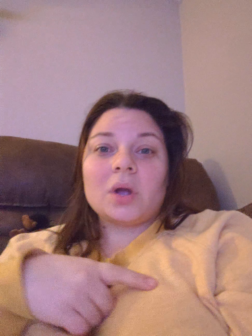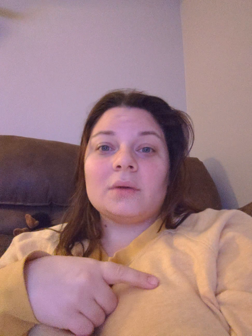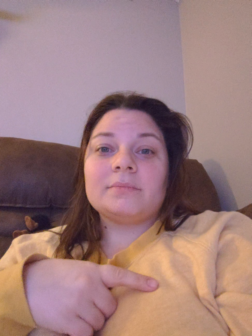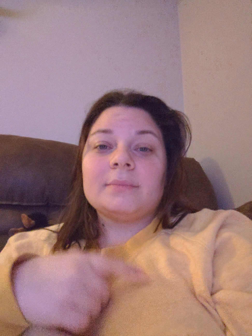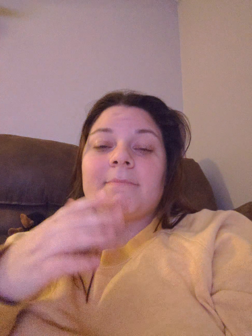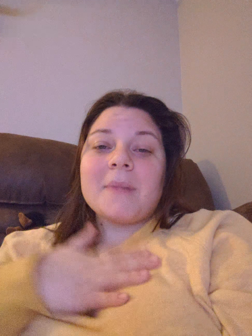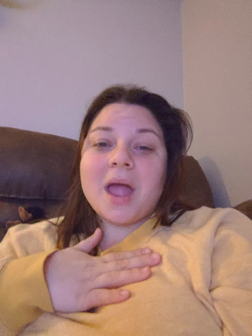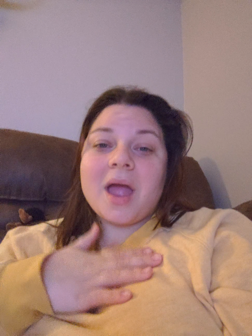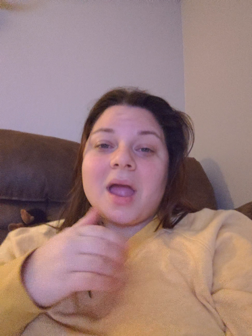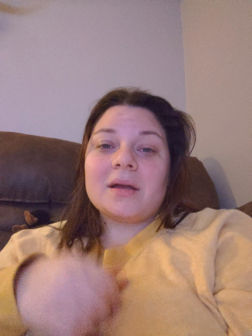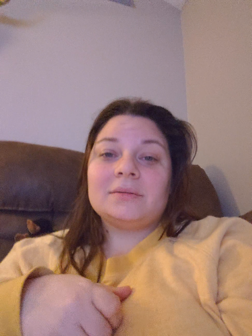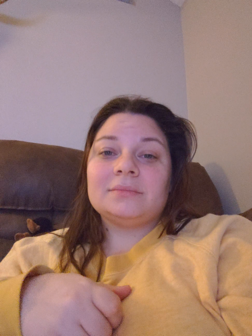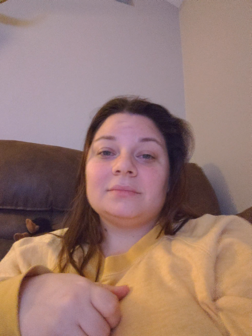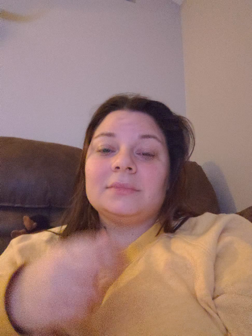my